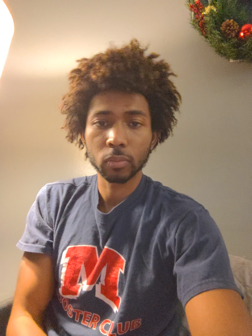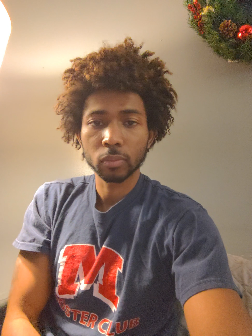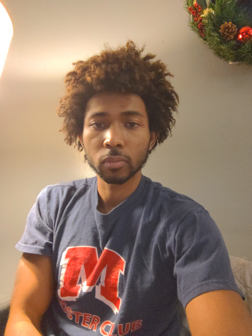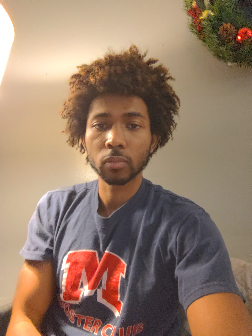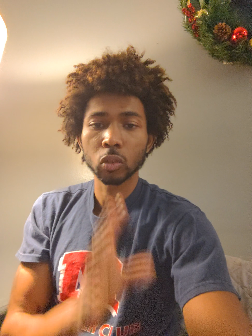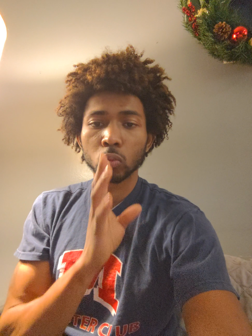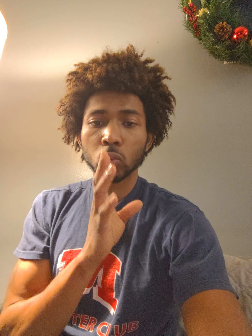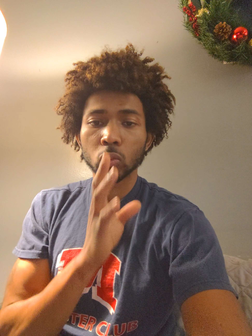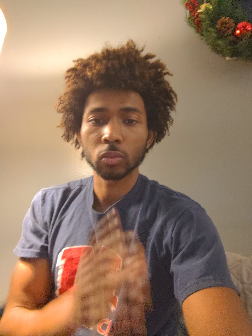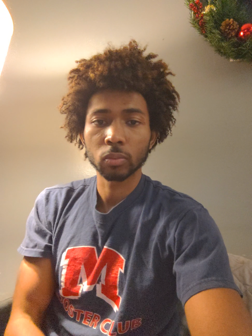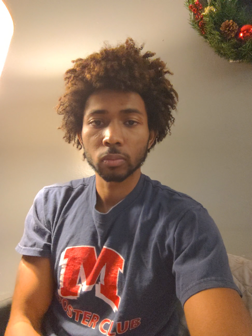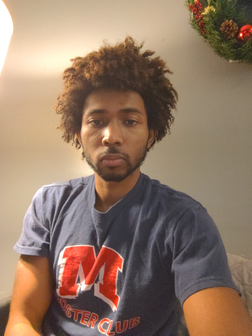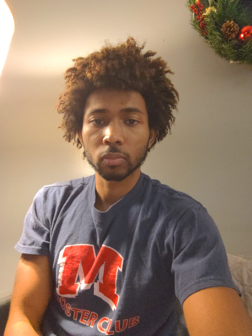talk